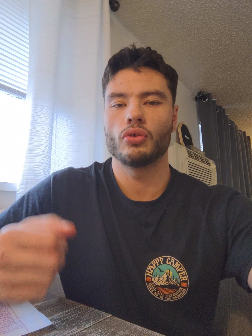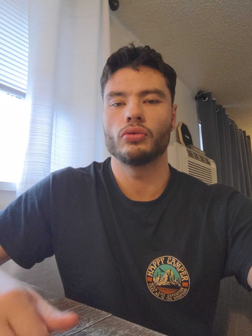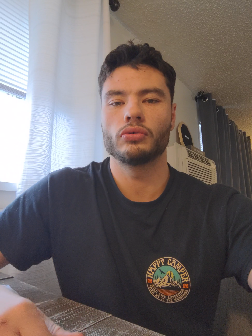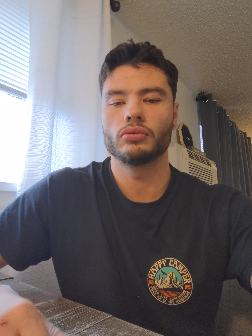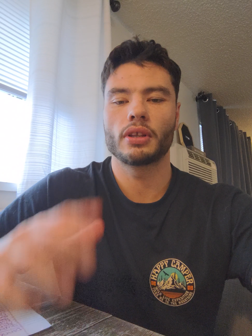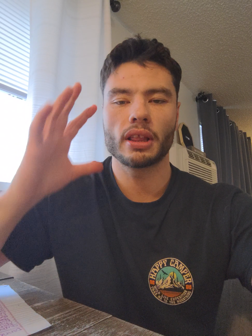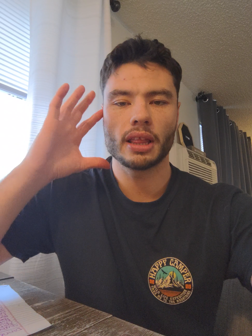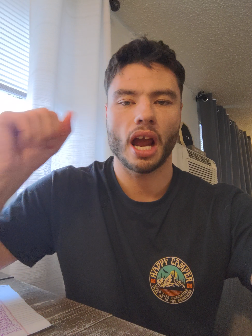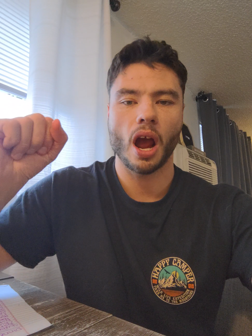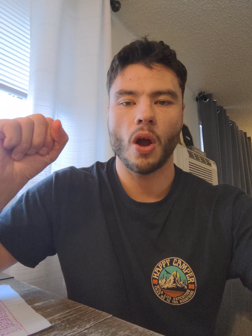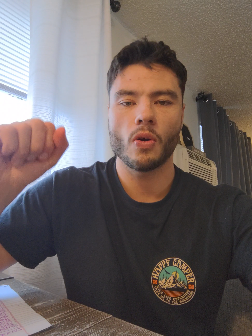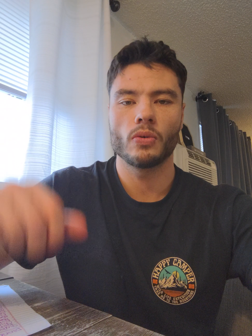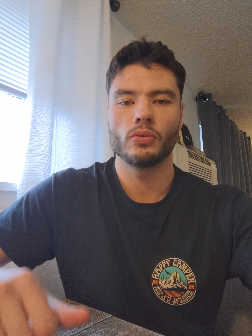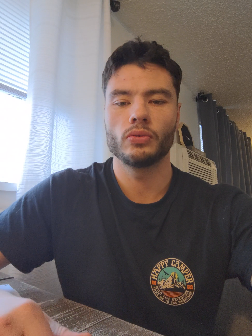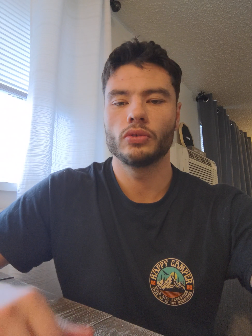loud